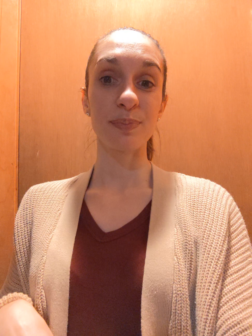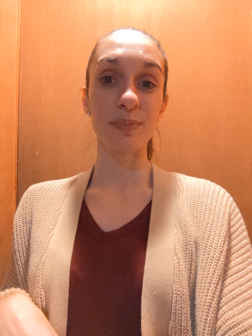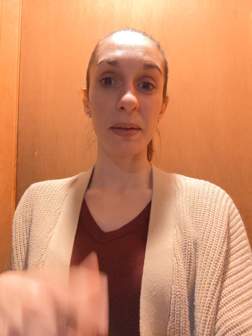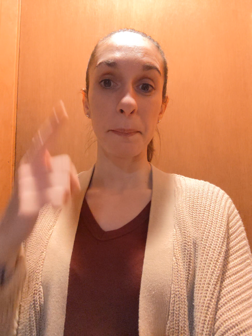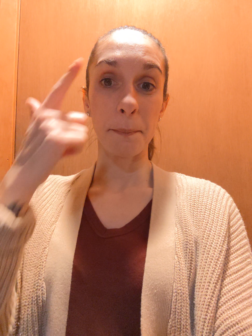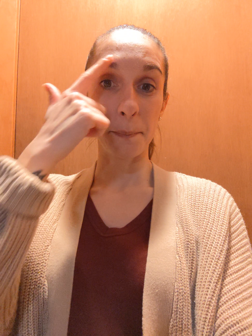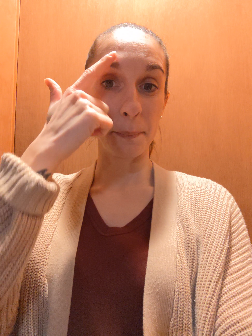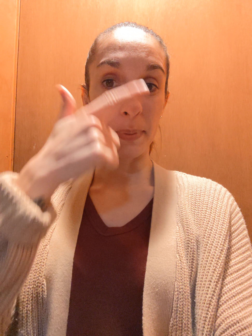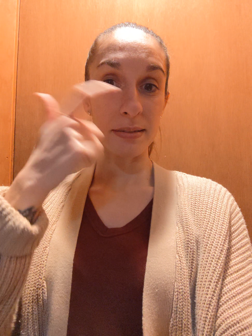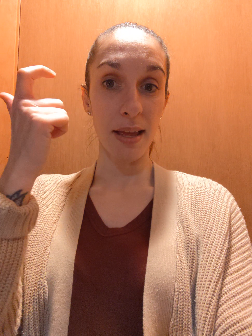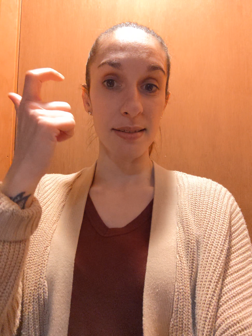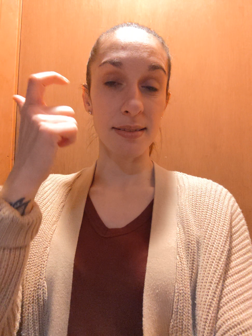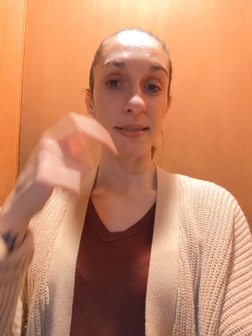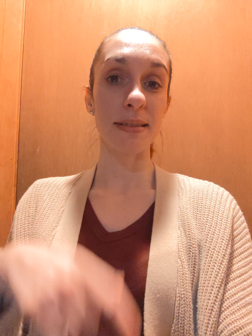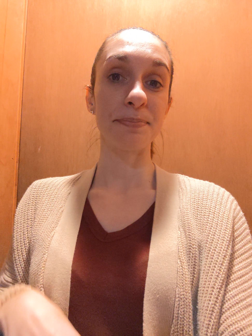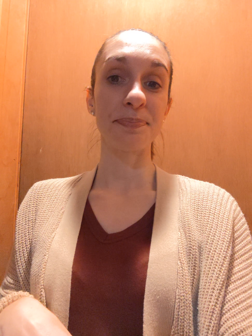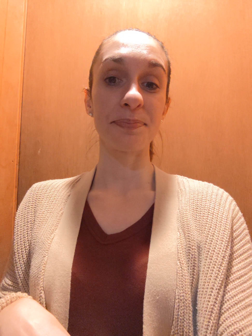because